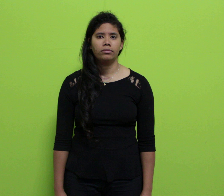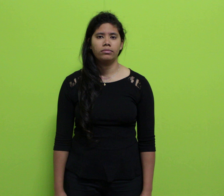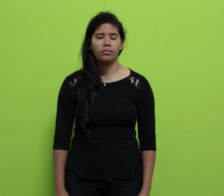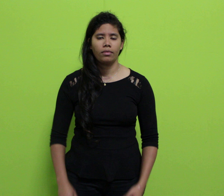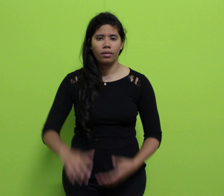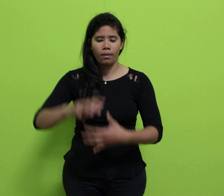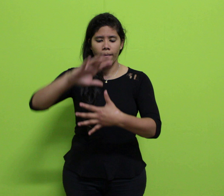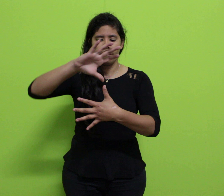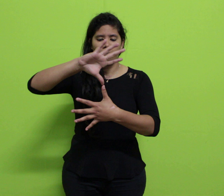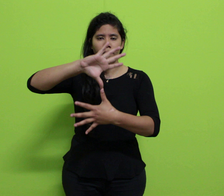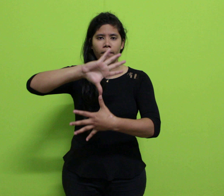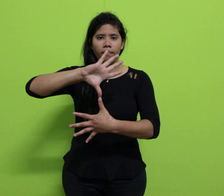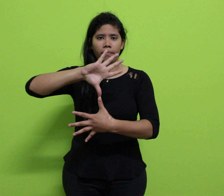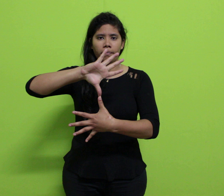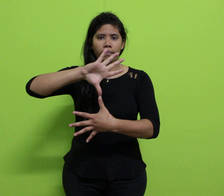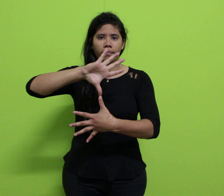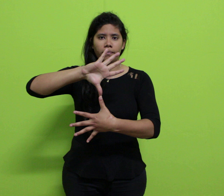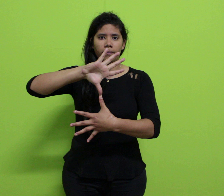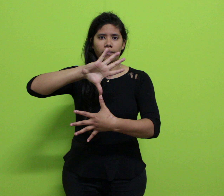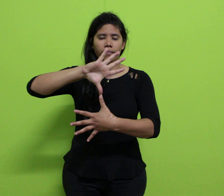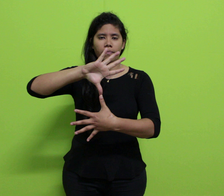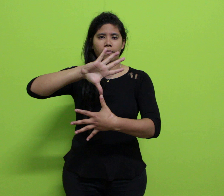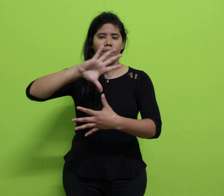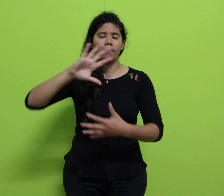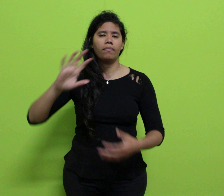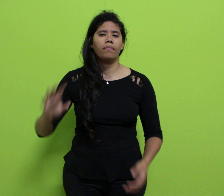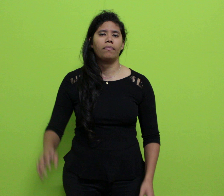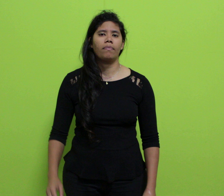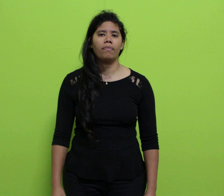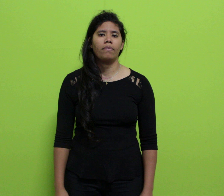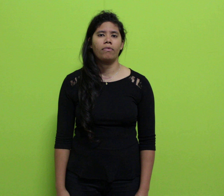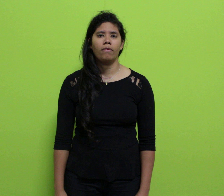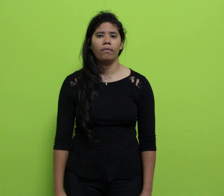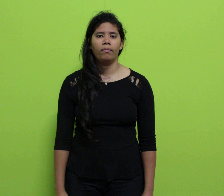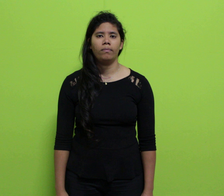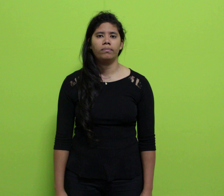América